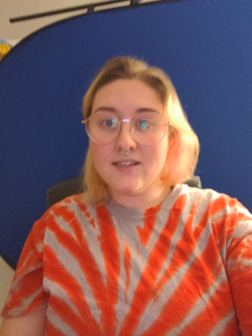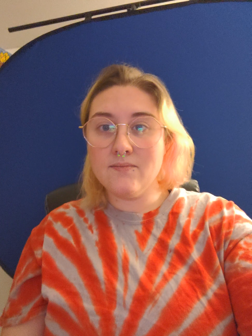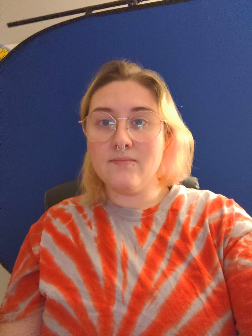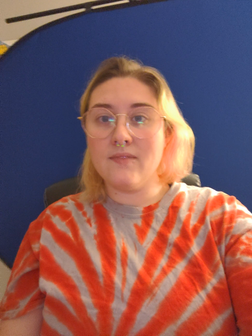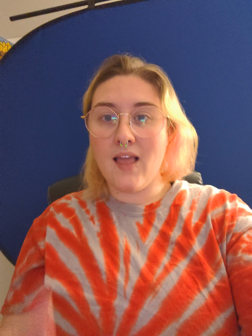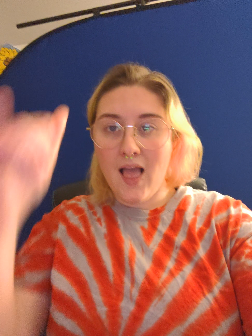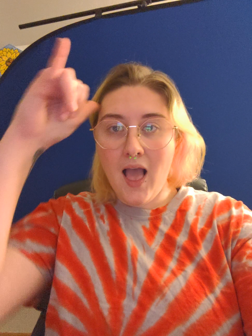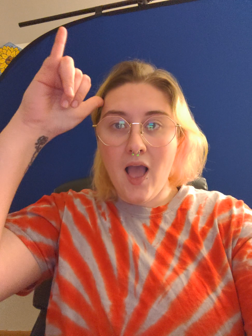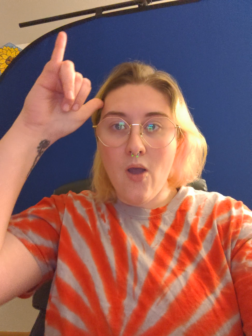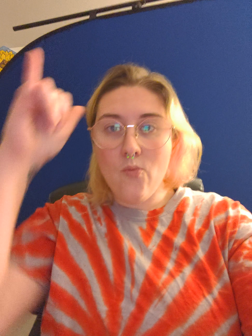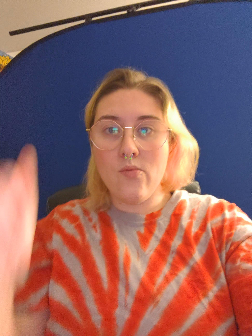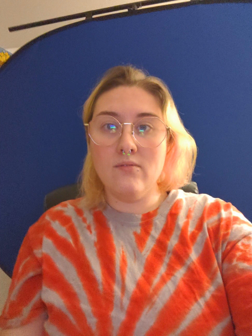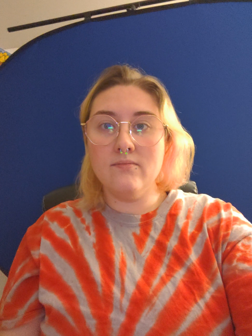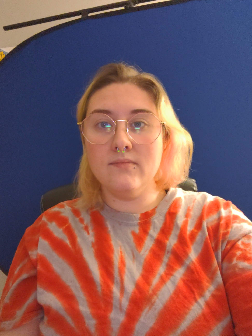cow